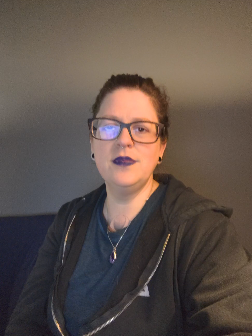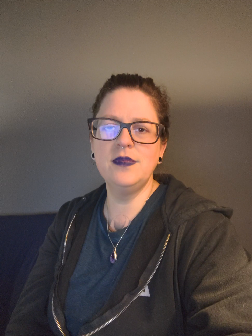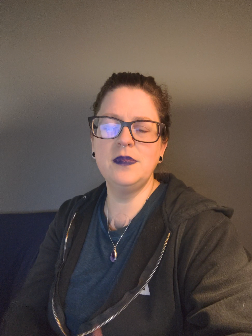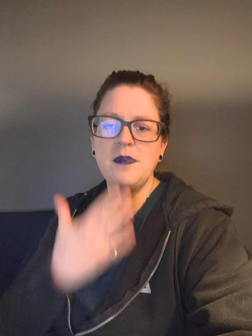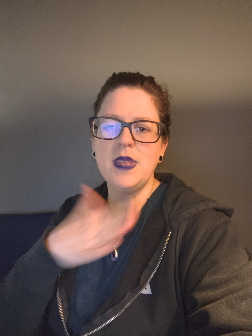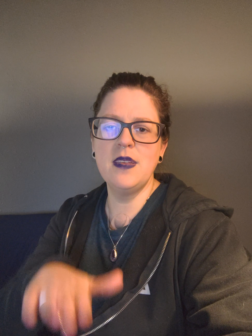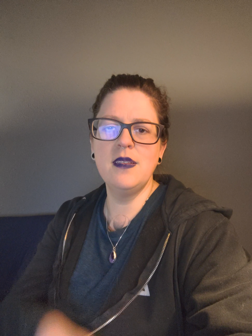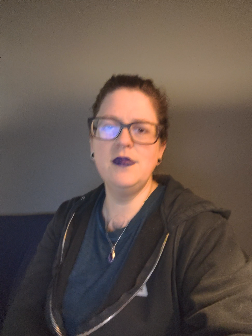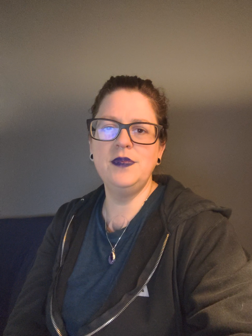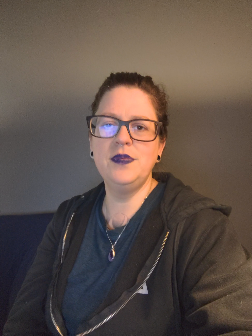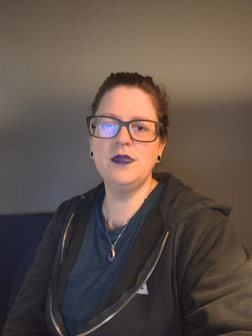bad